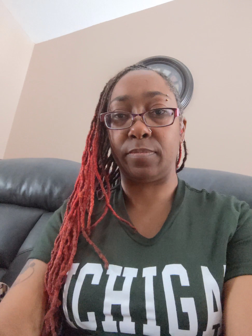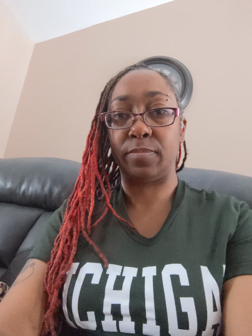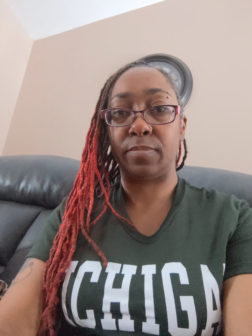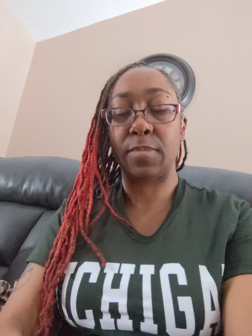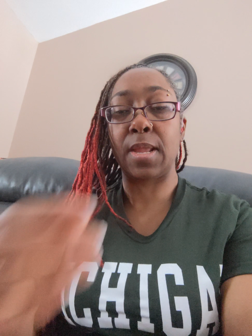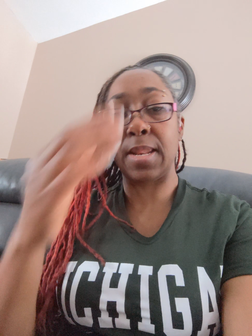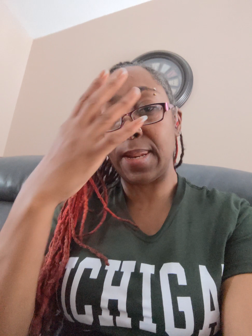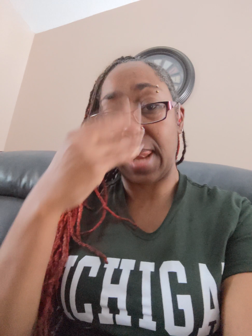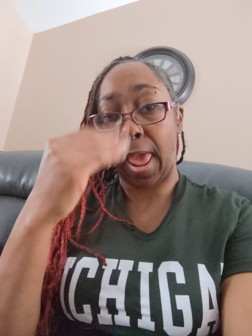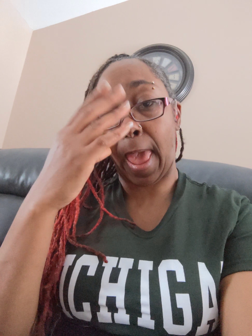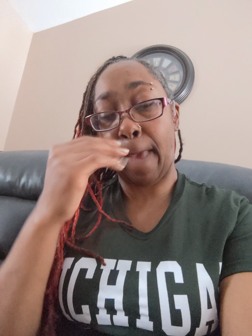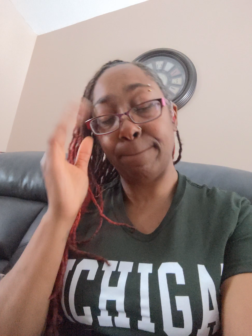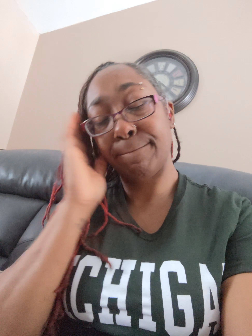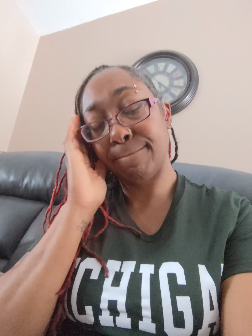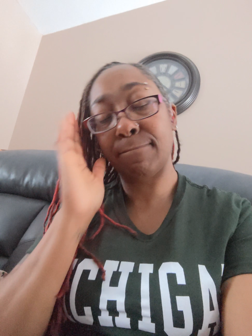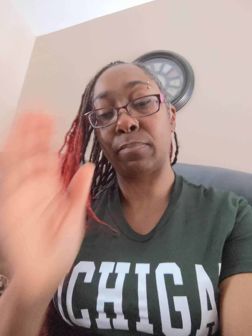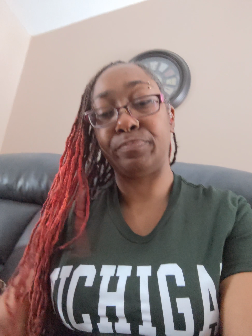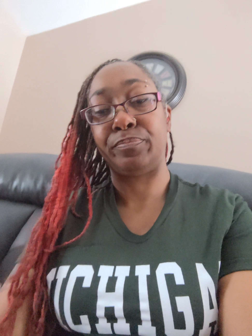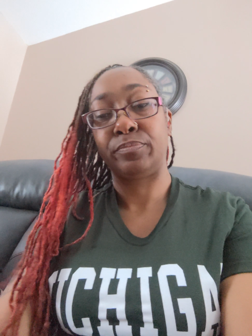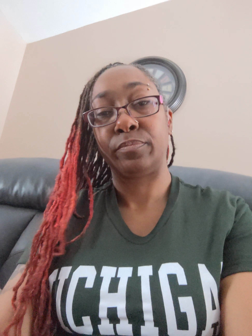nap